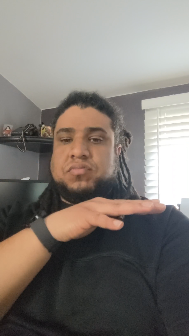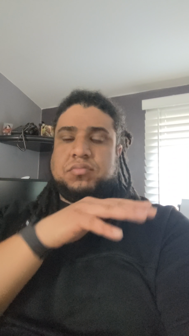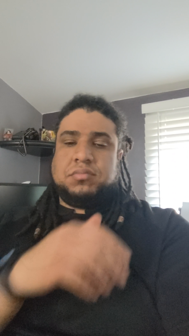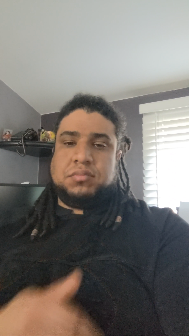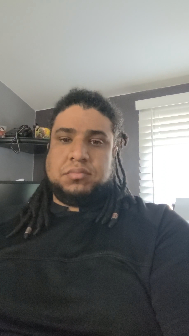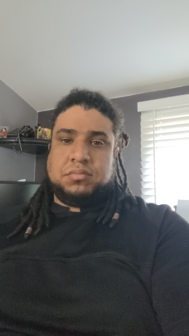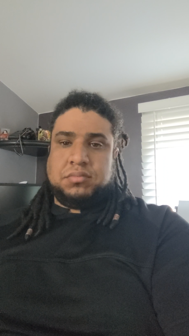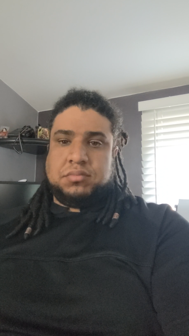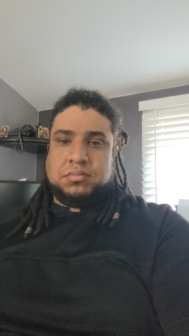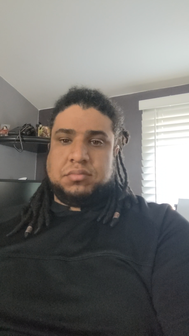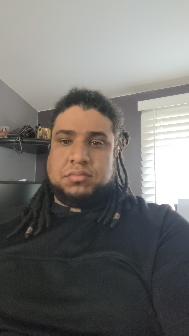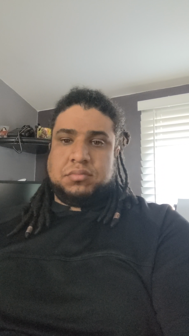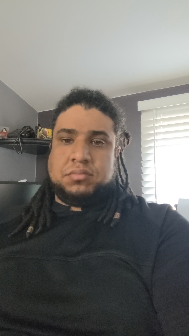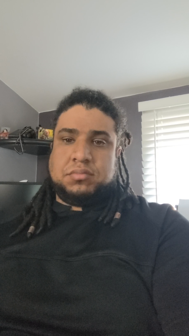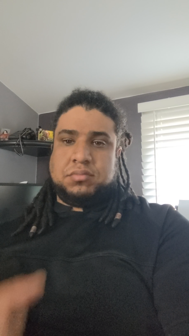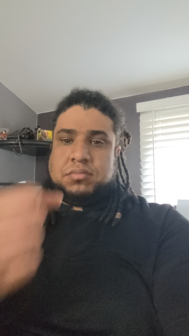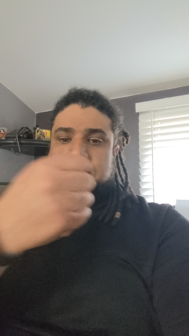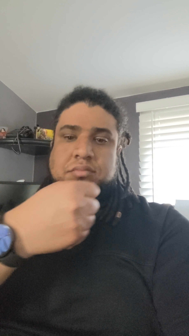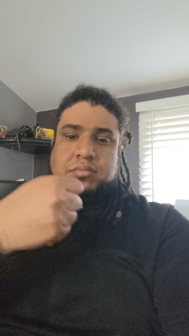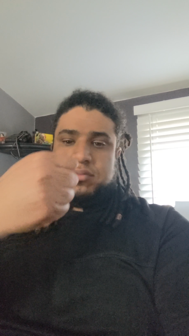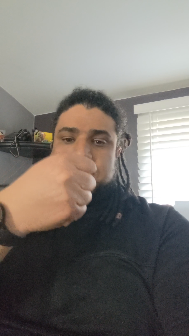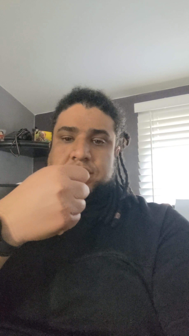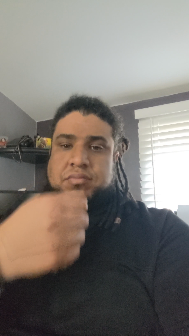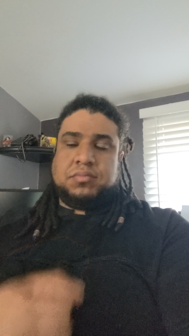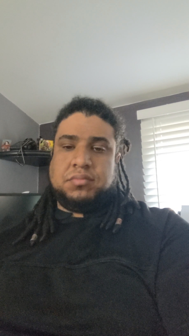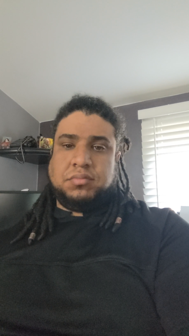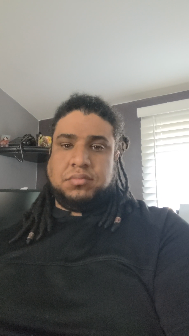coffee